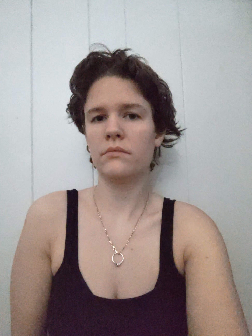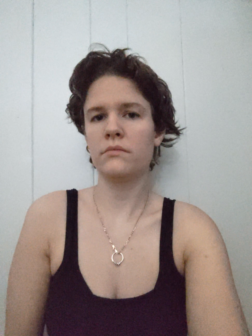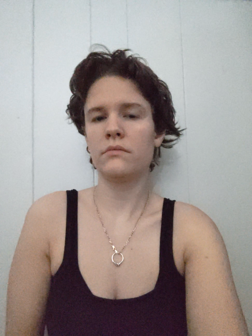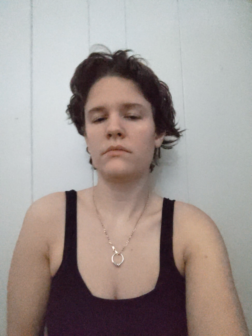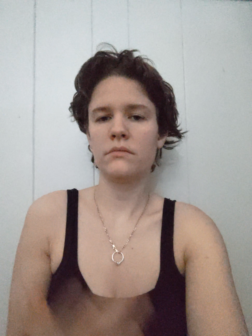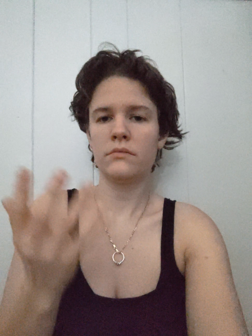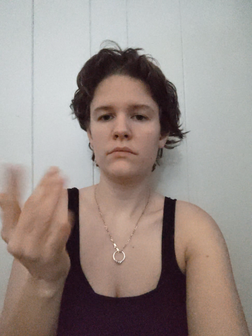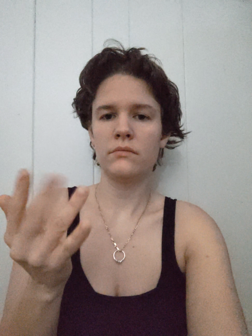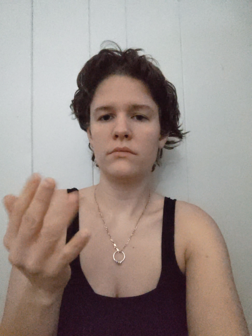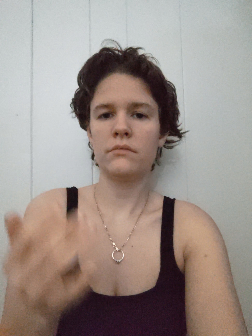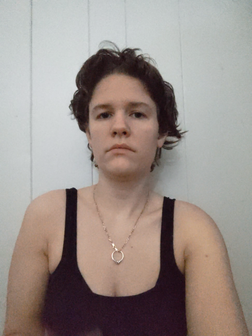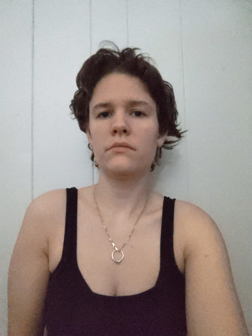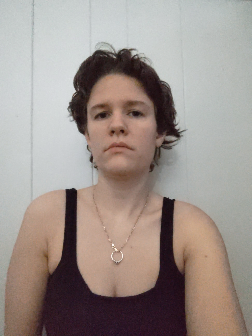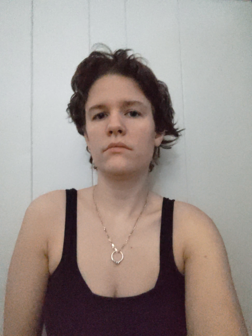finger